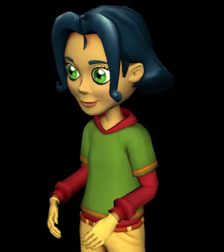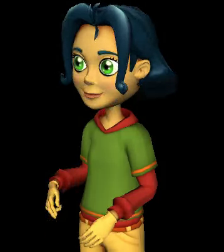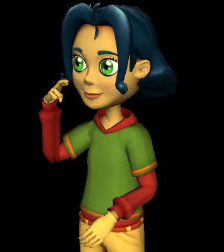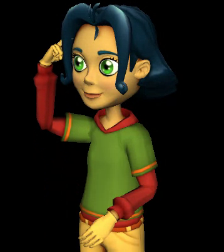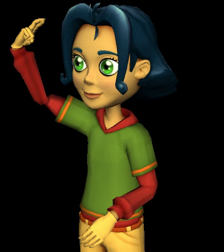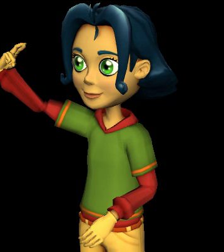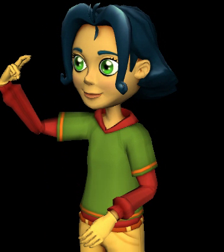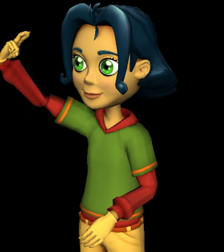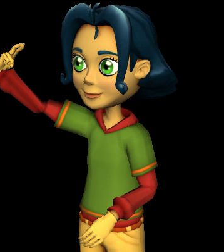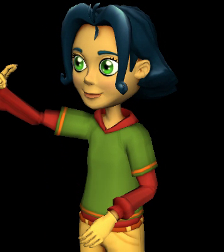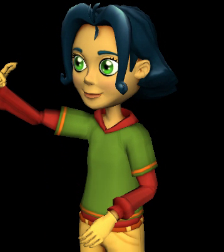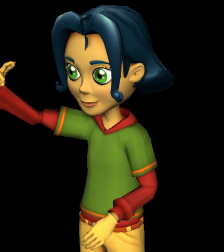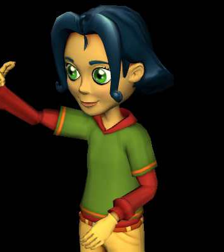حلم